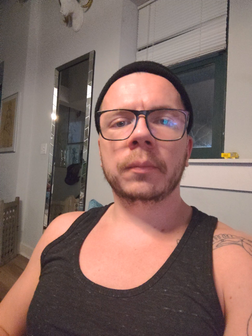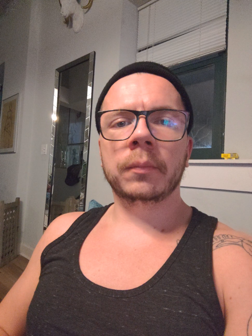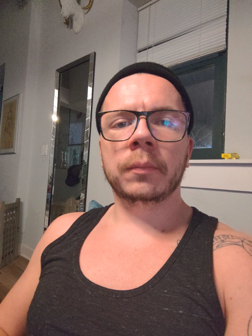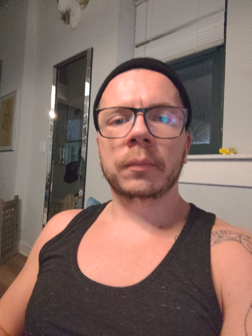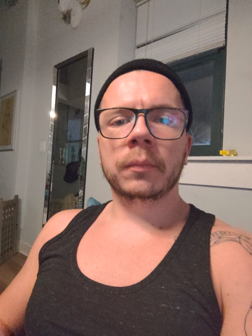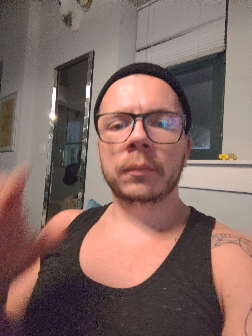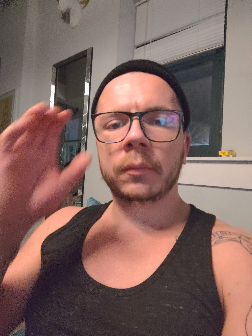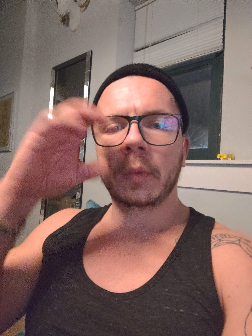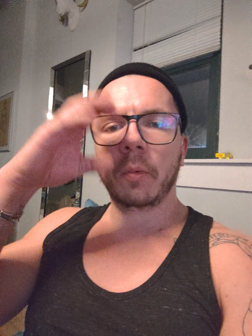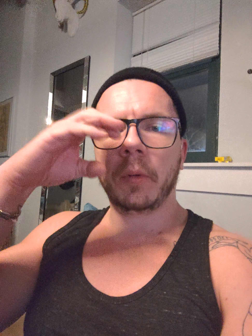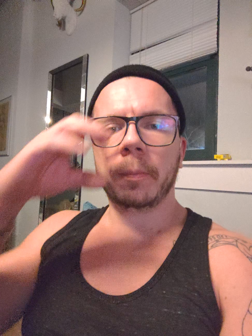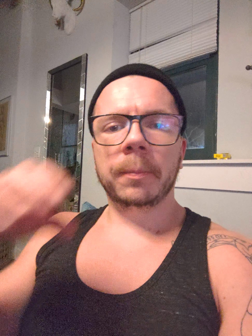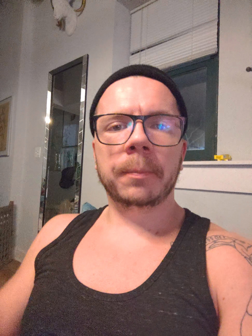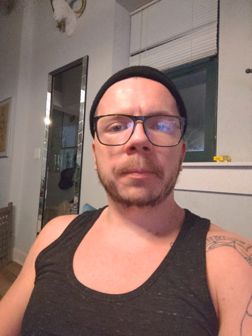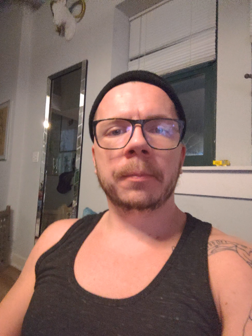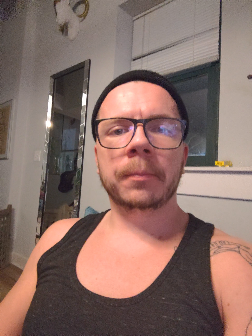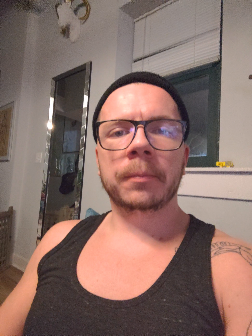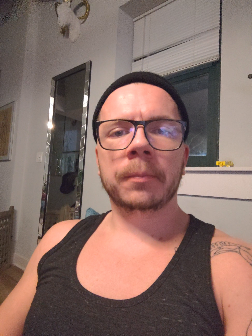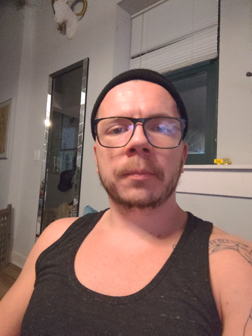owl